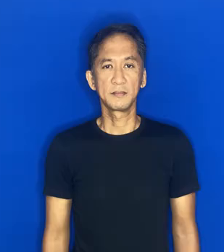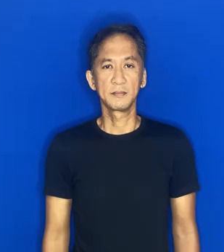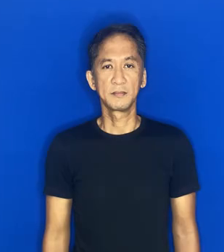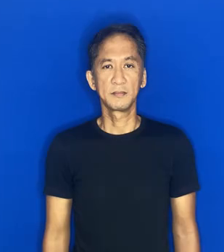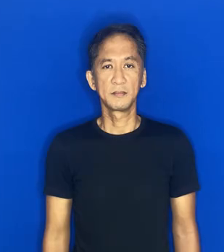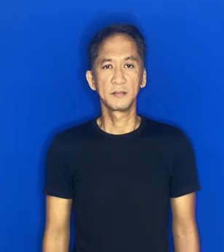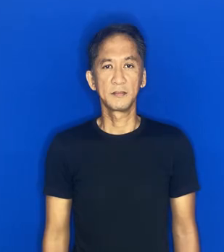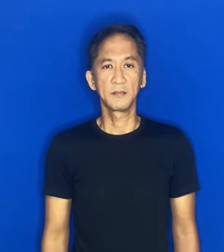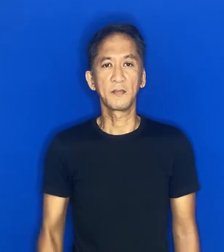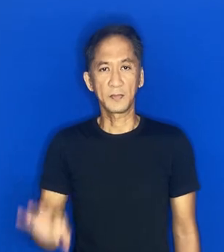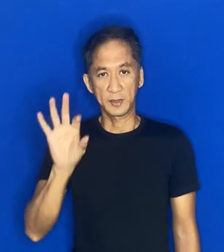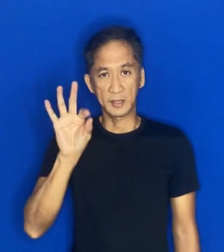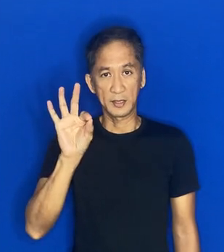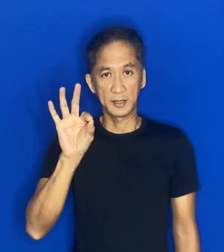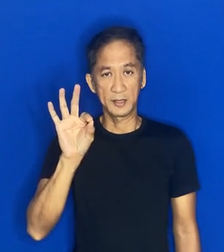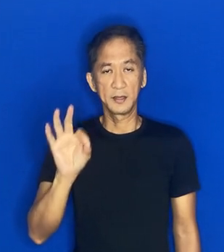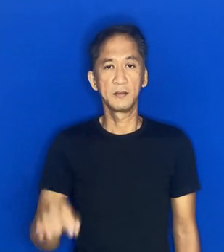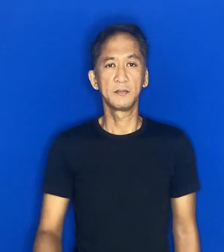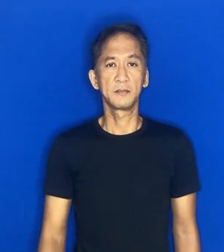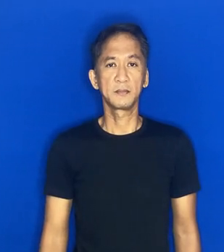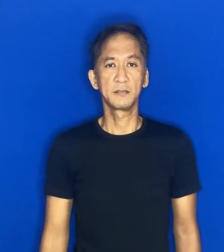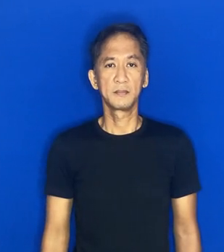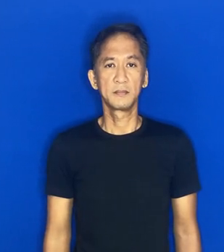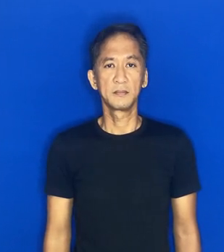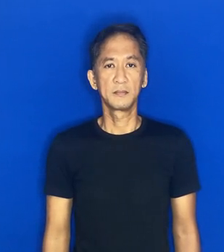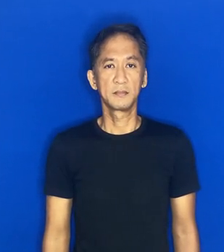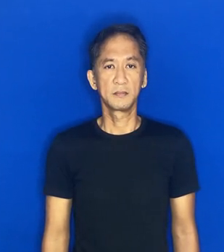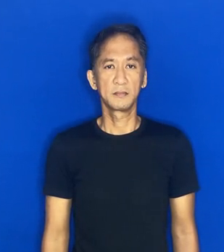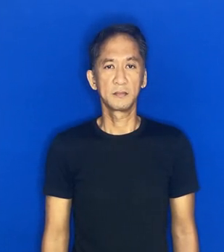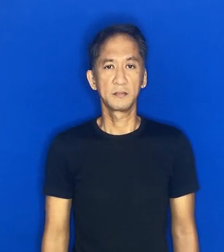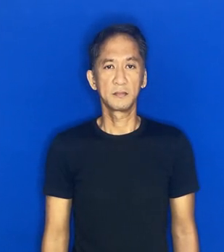nine